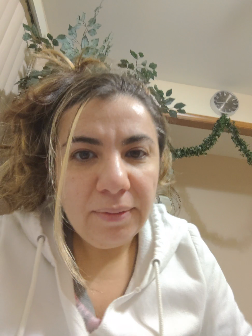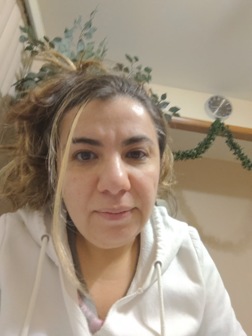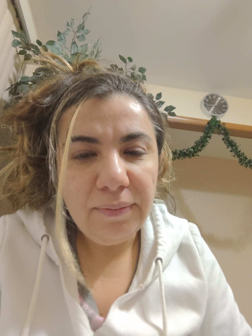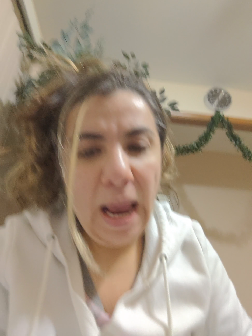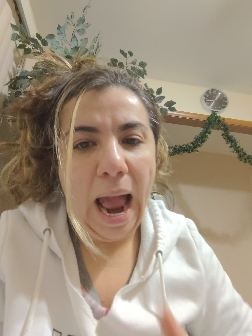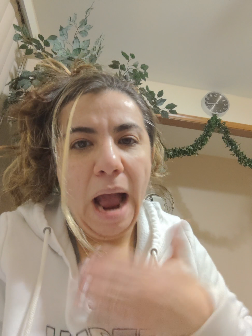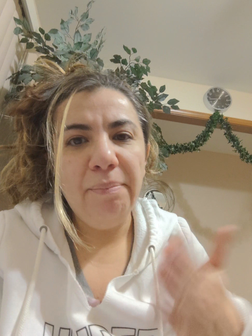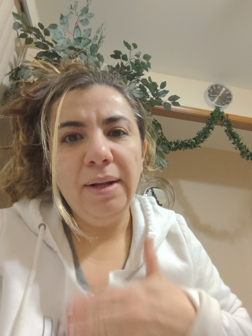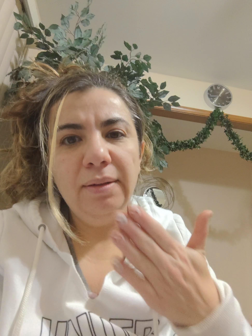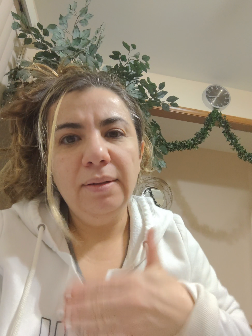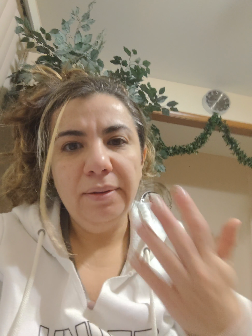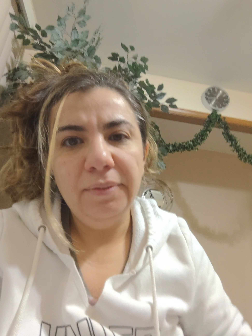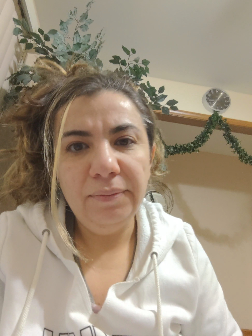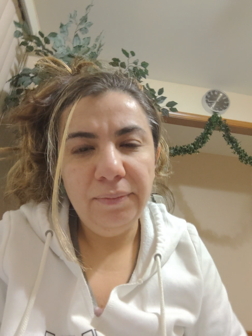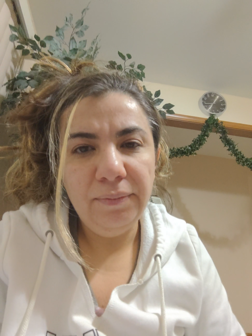happy